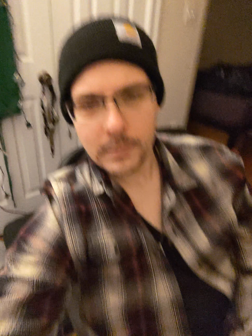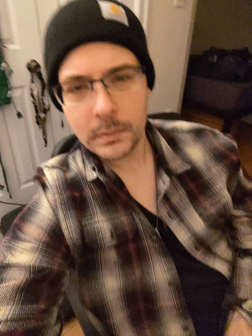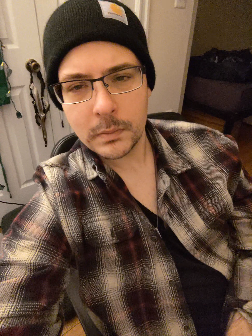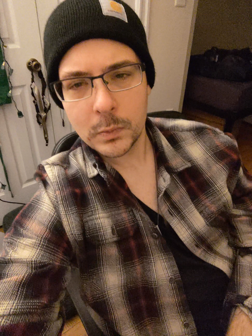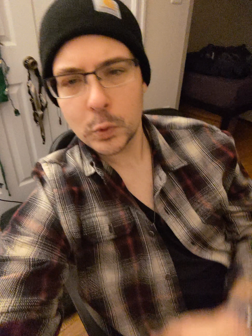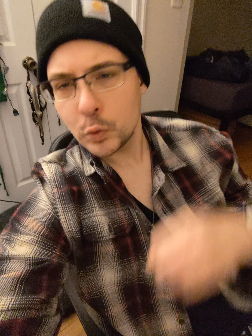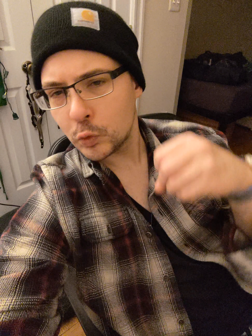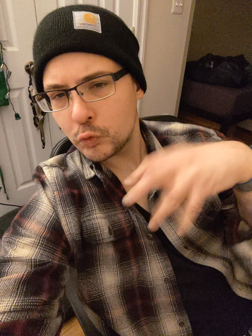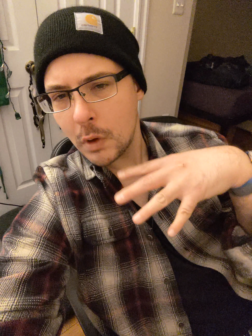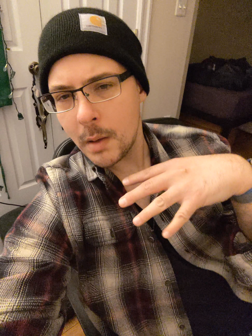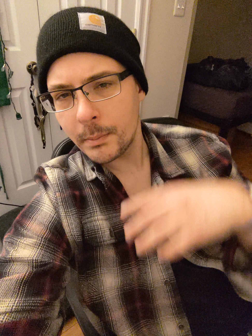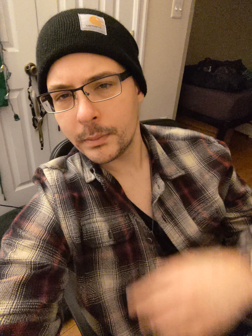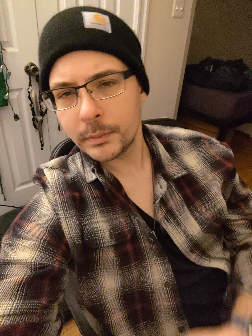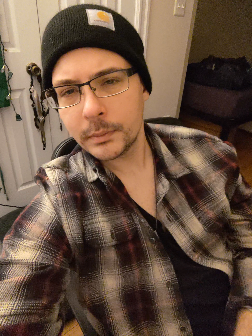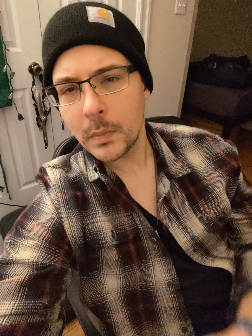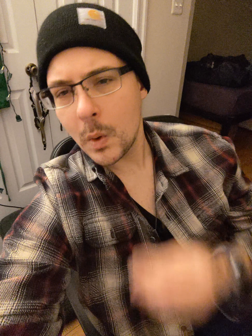drop